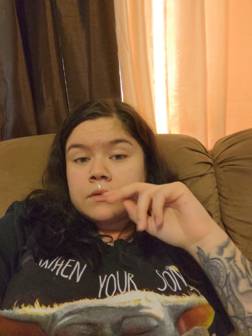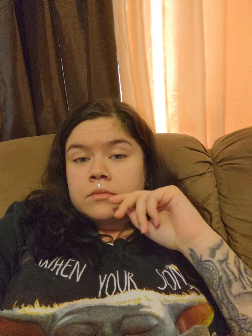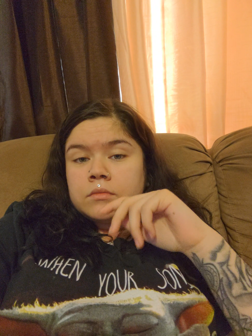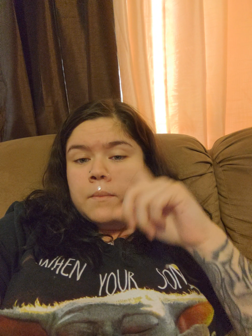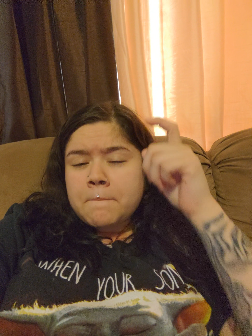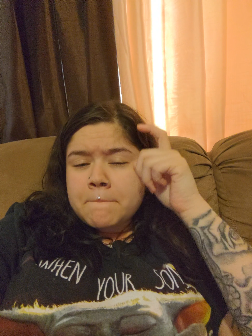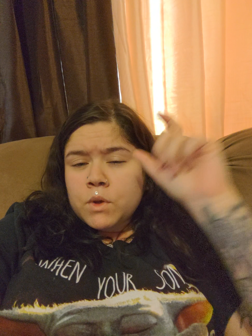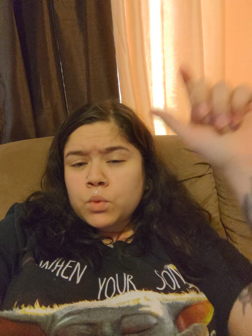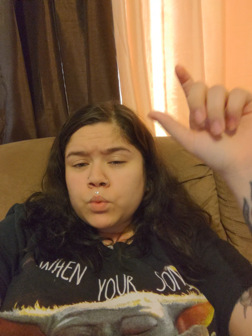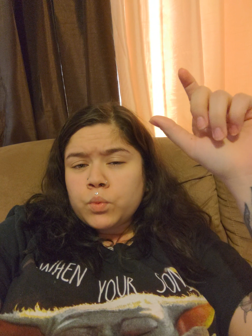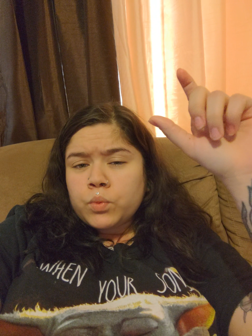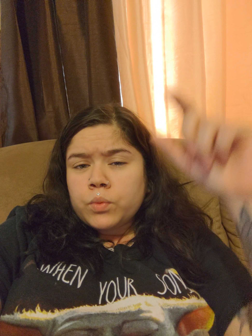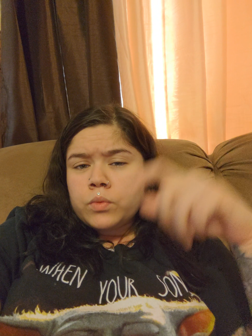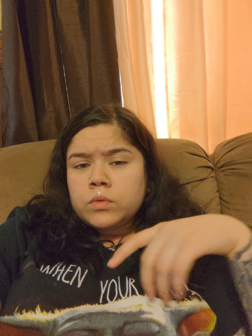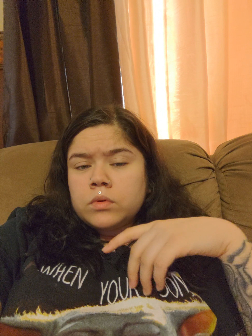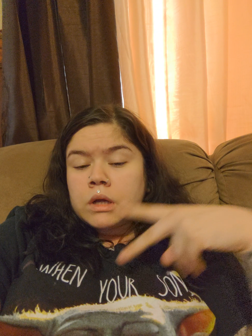moon